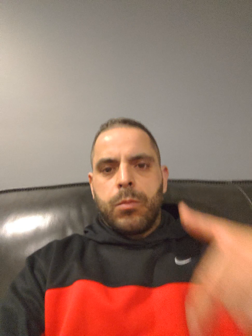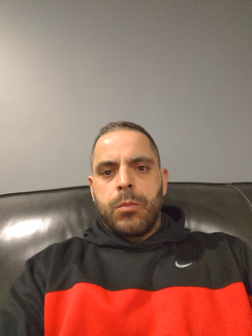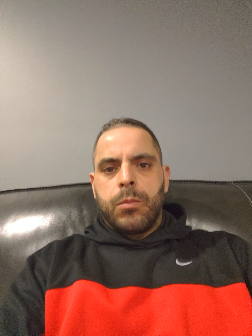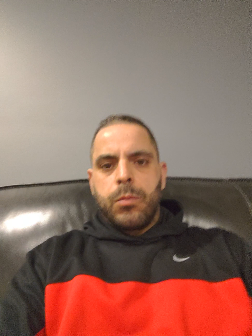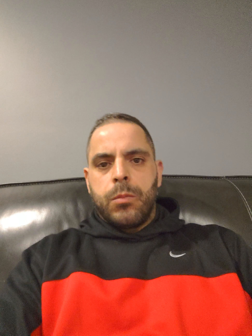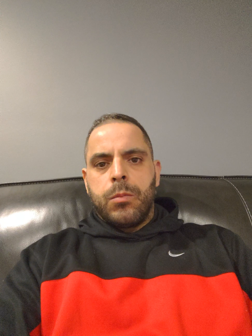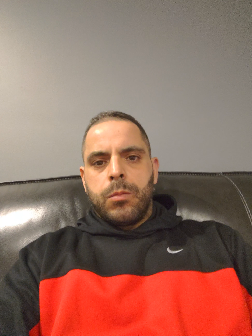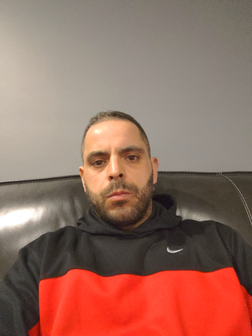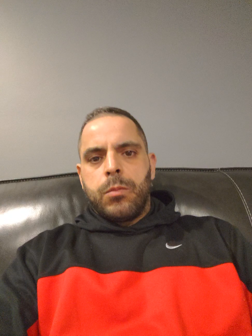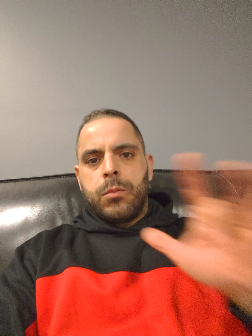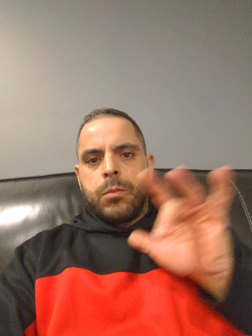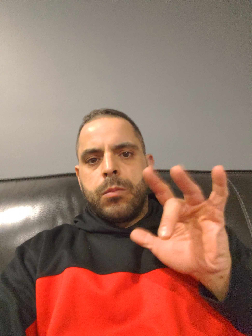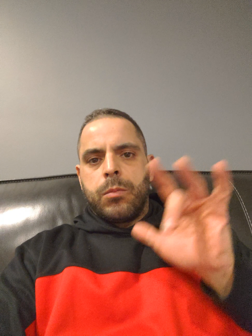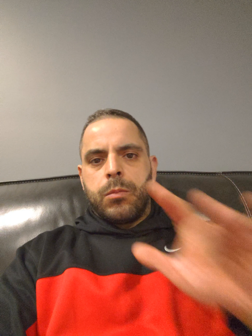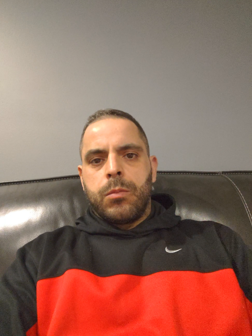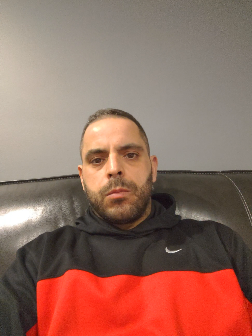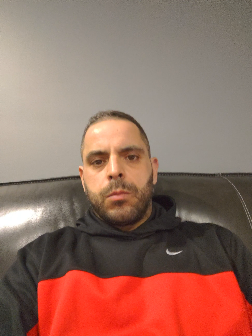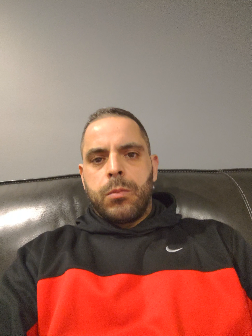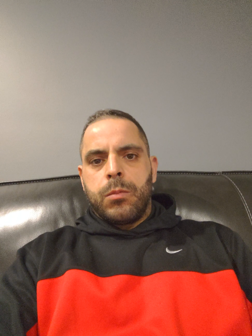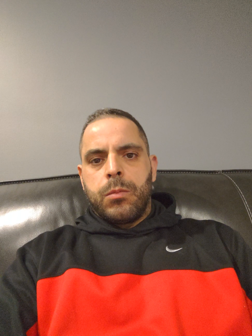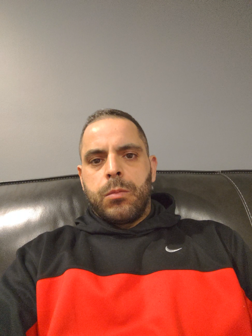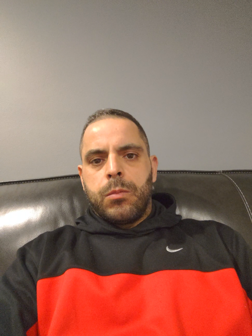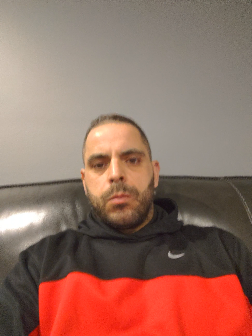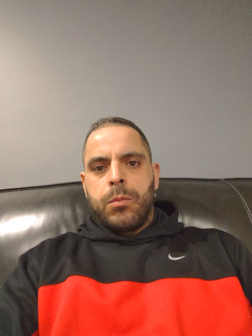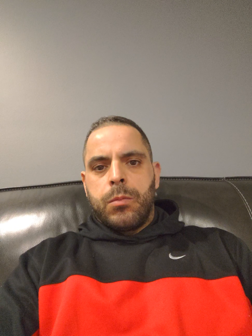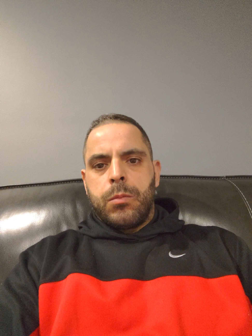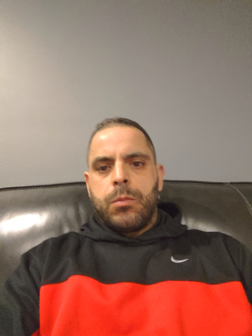yucky